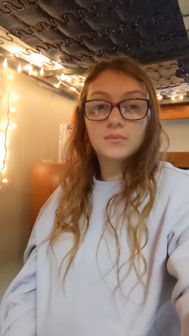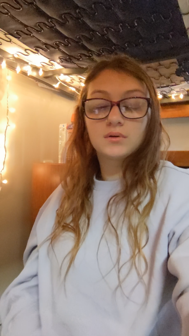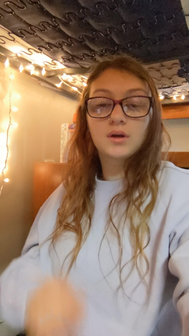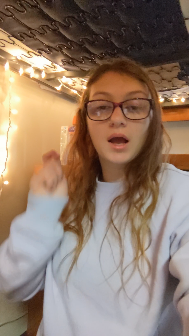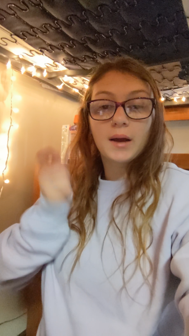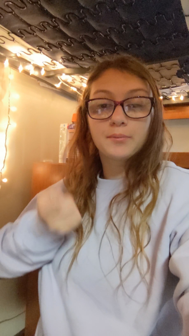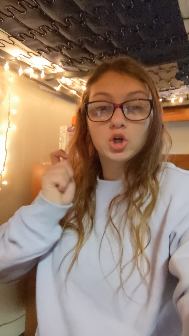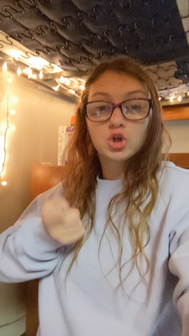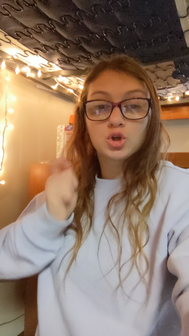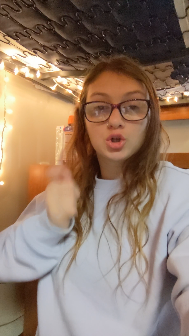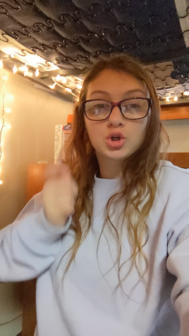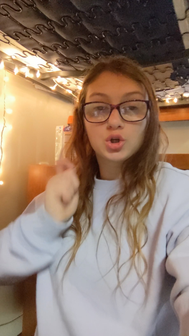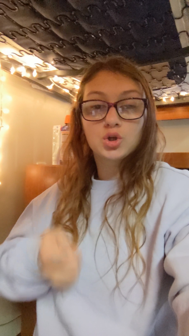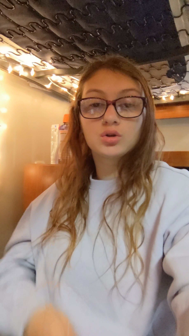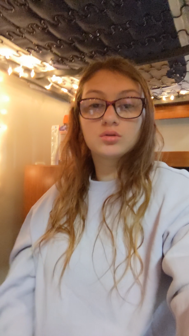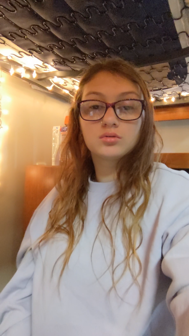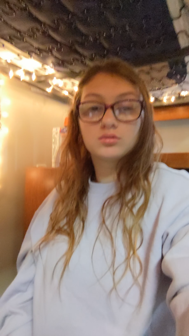hammer